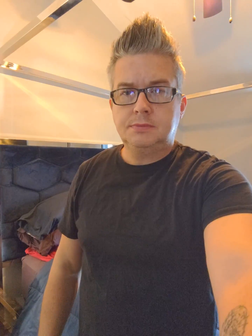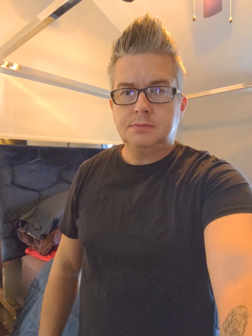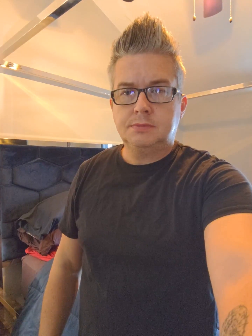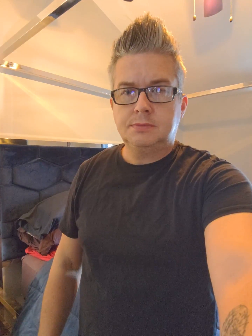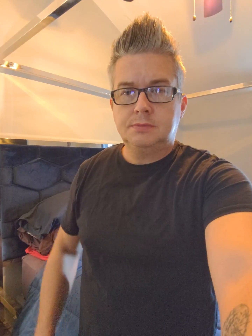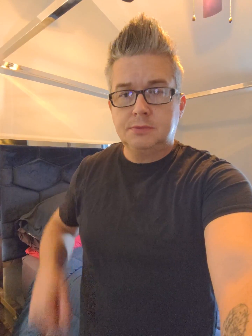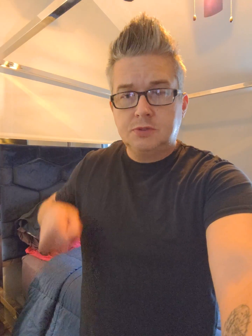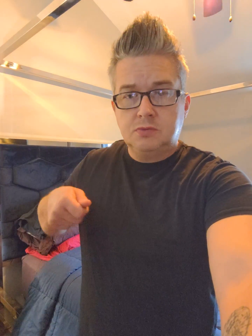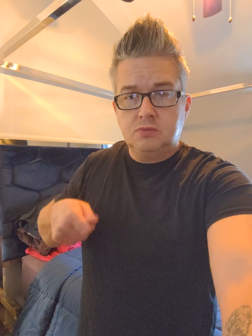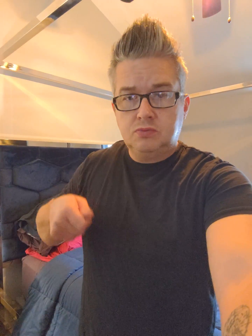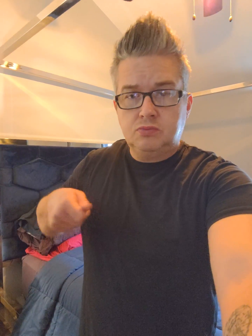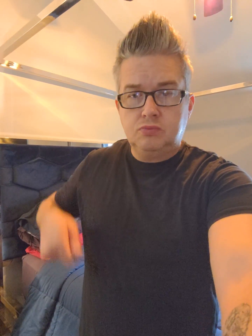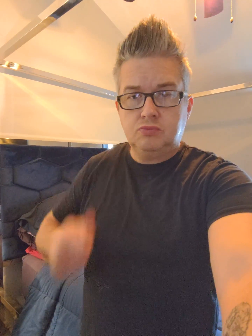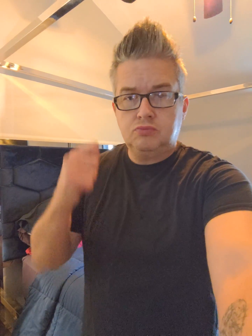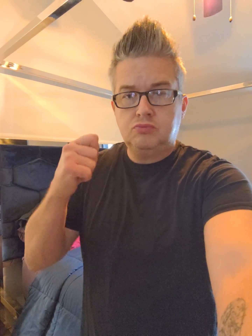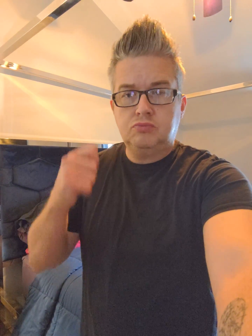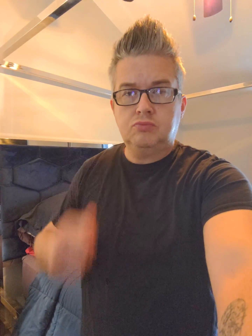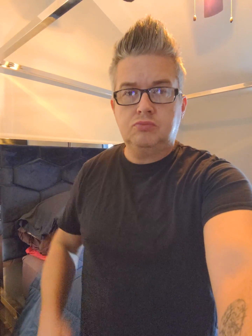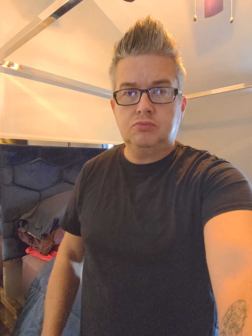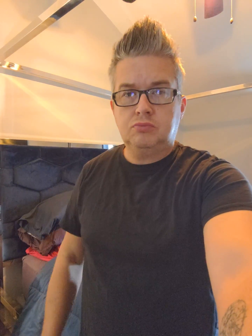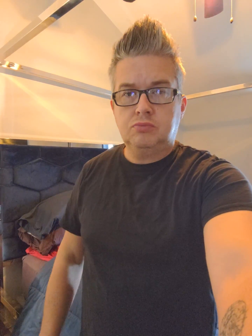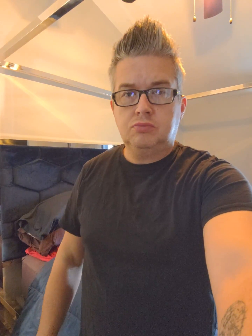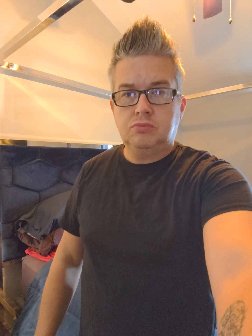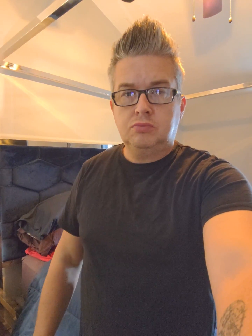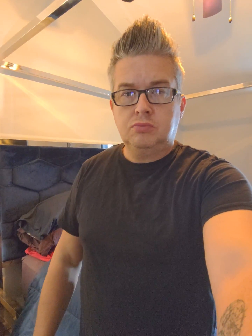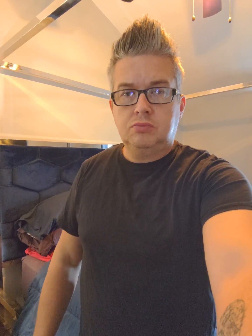shovel